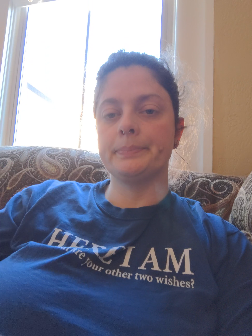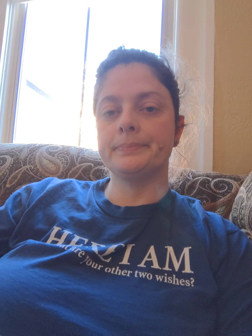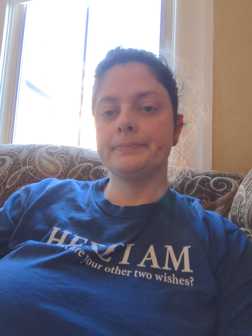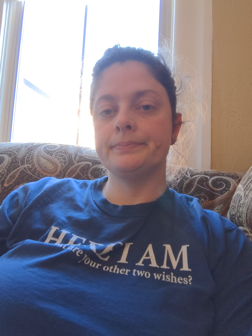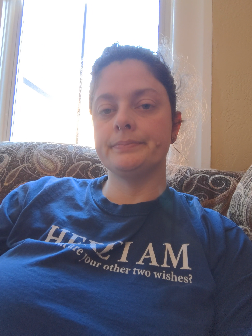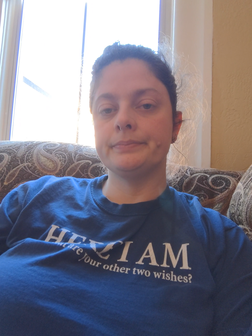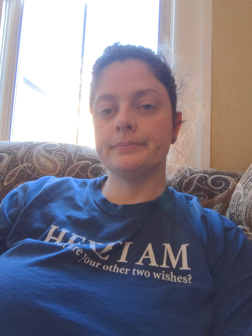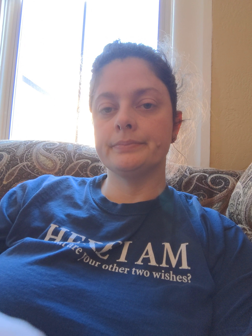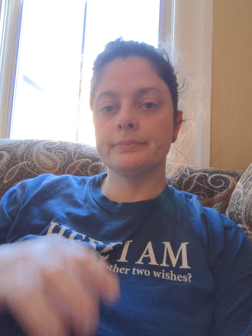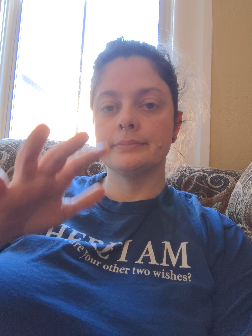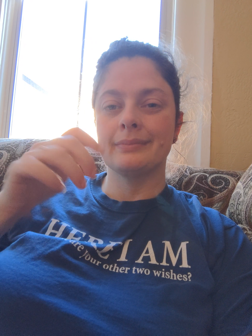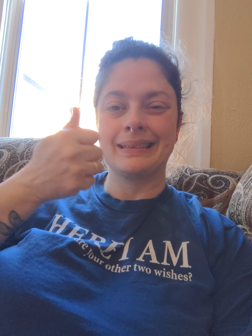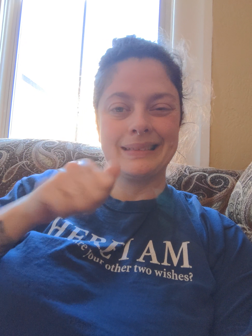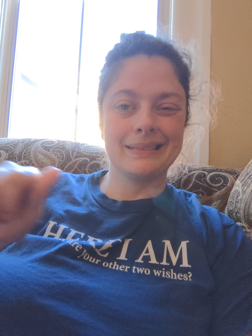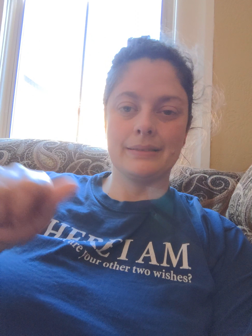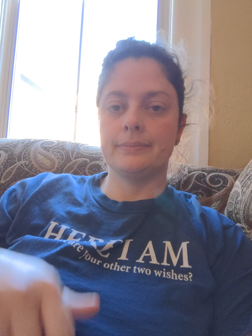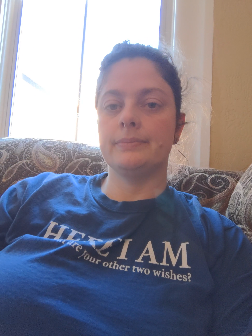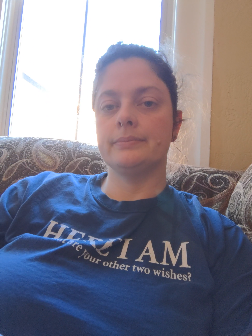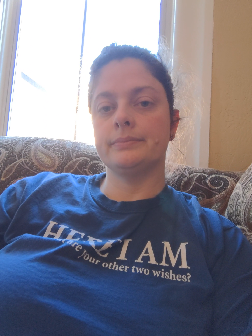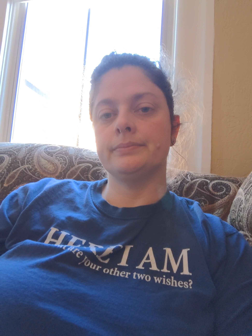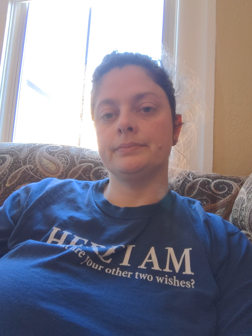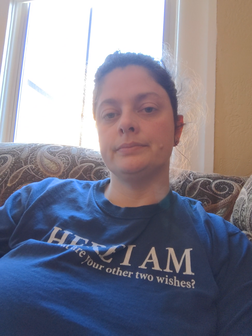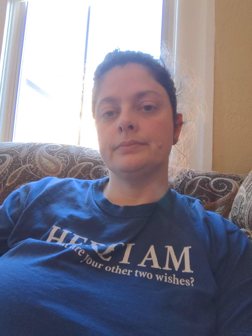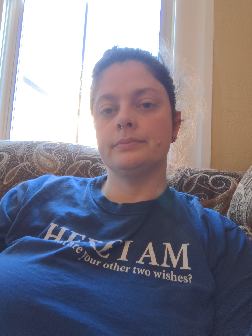any